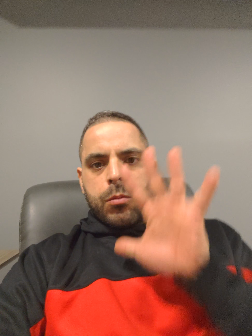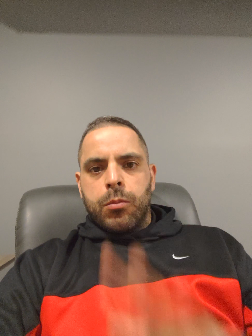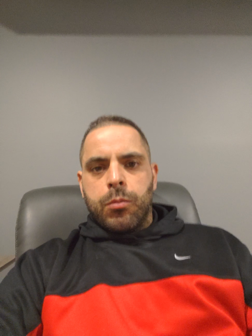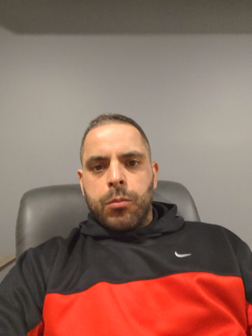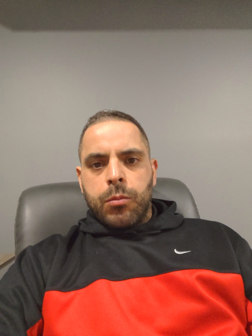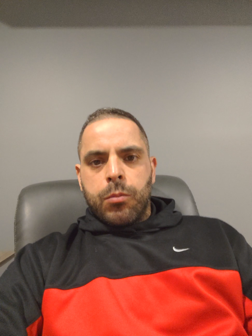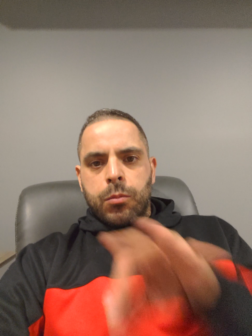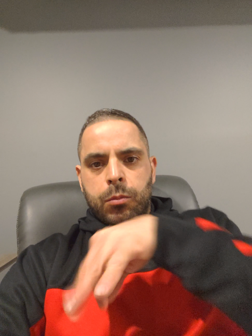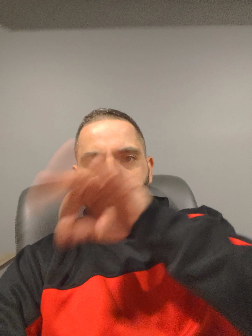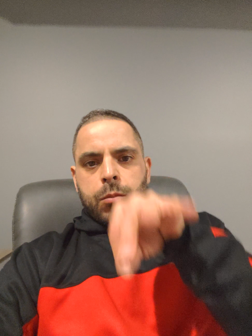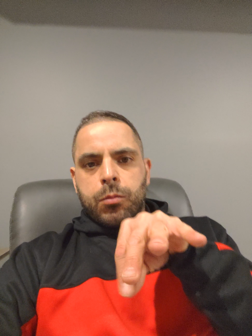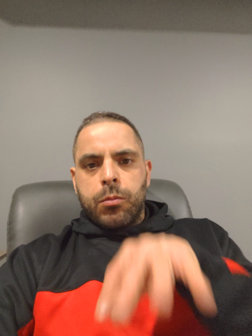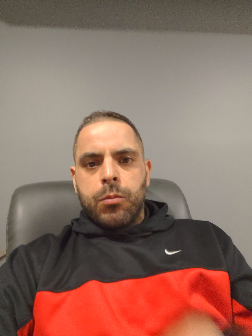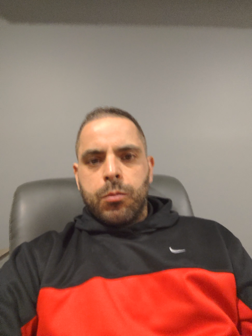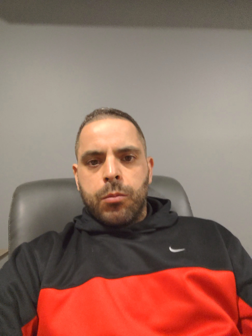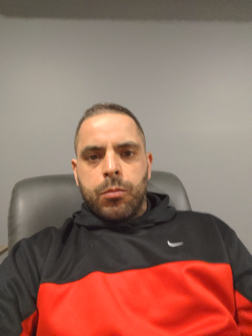french fries